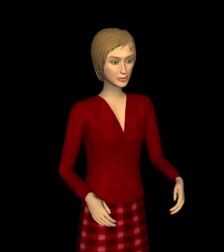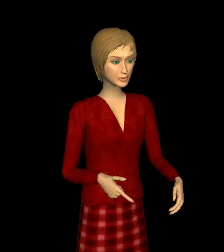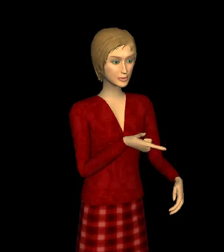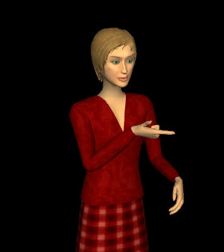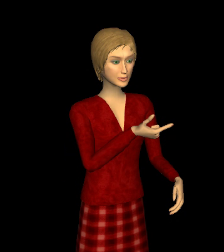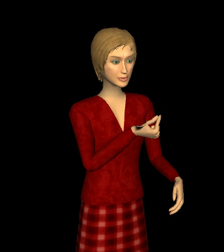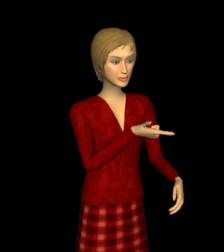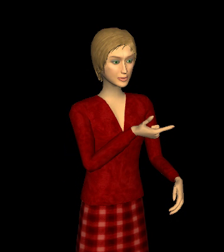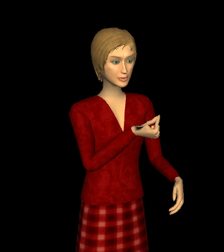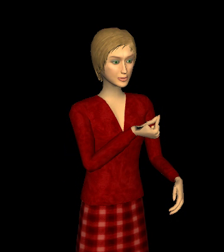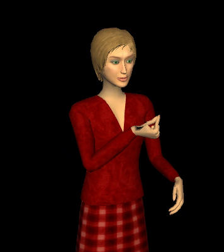زوج